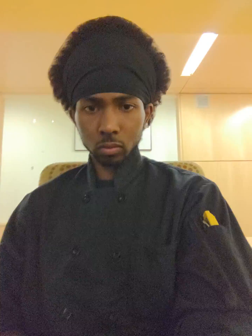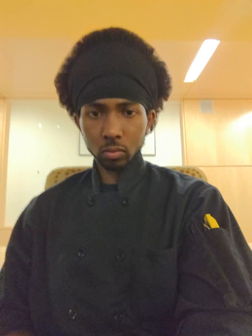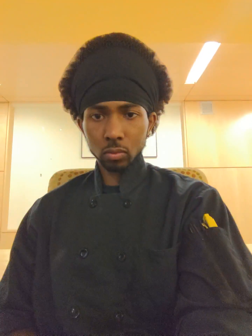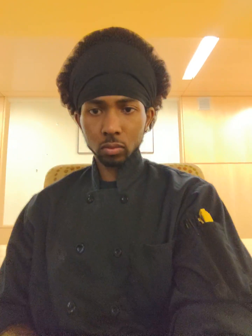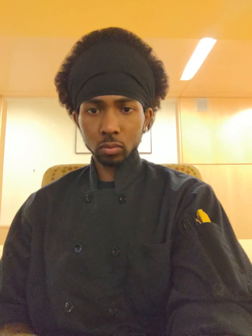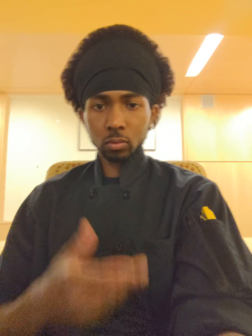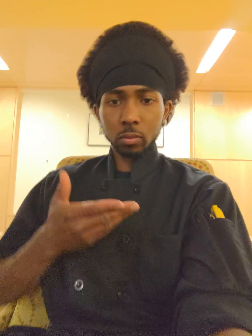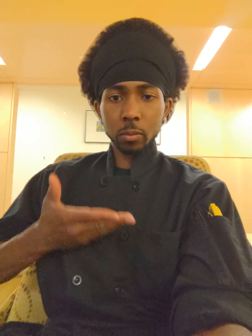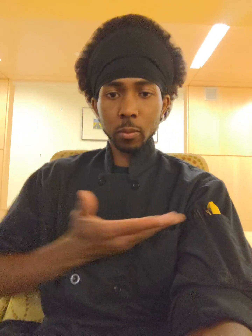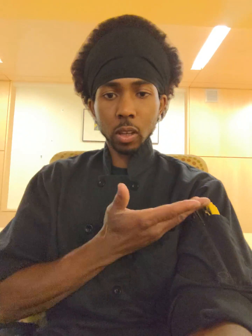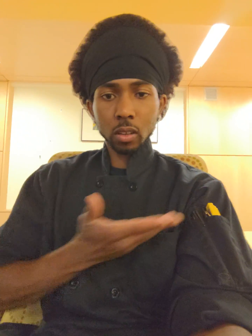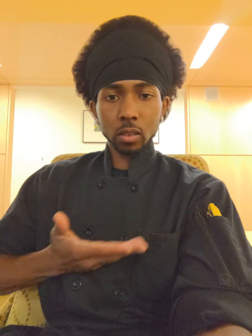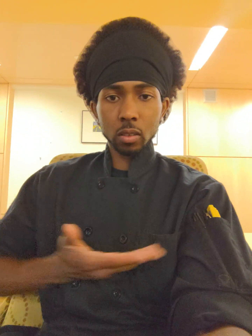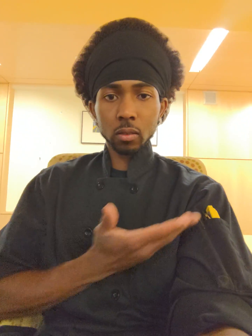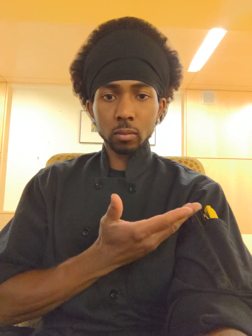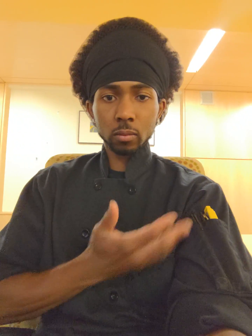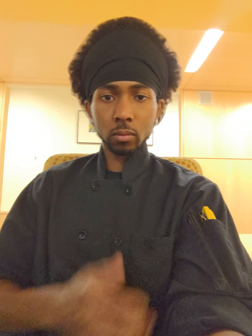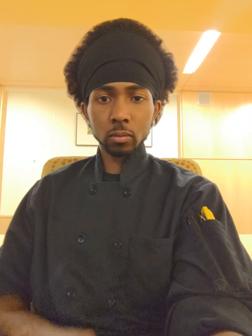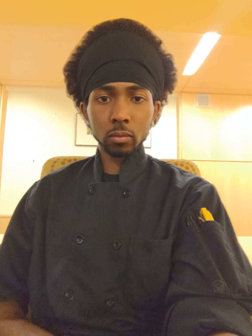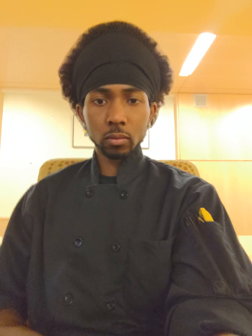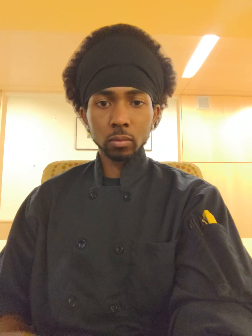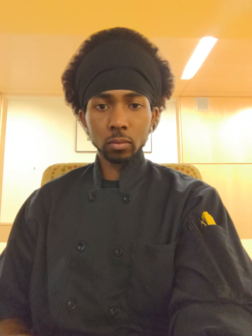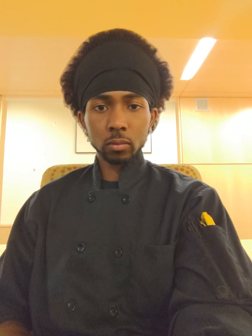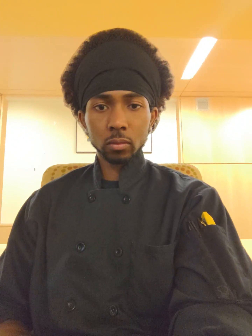baby